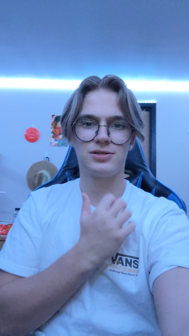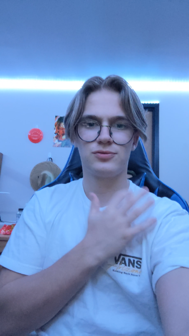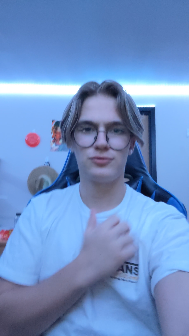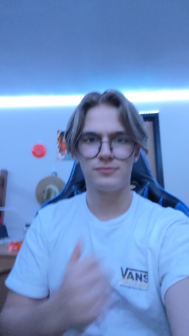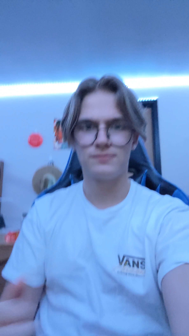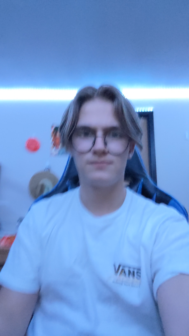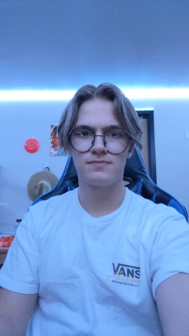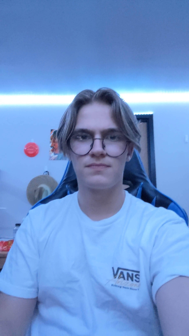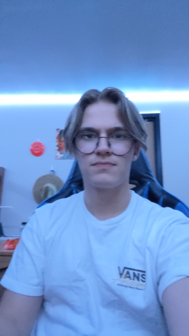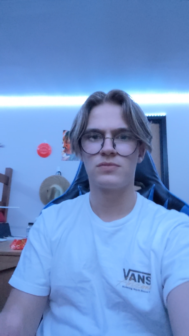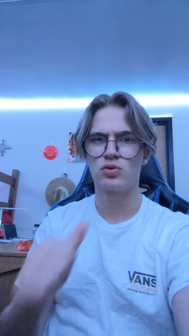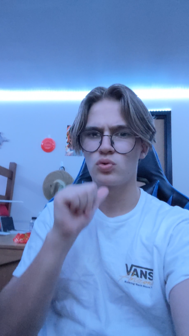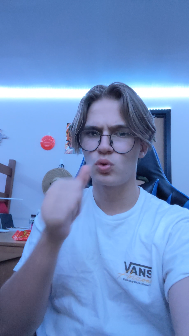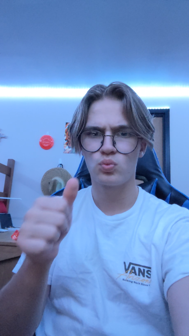don't